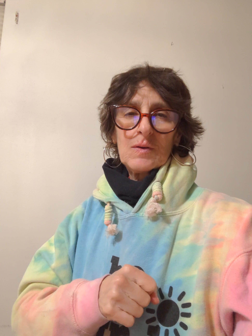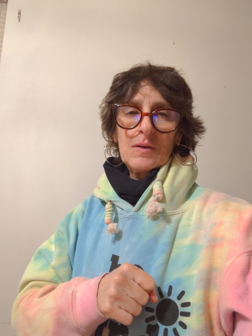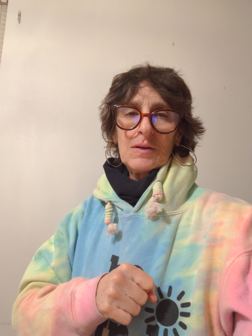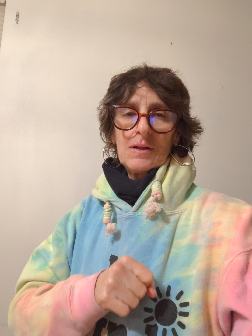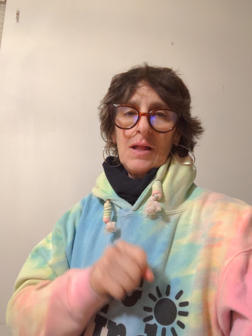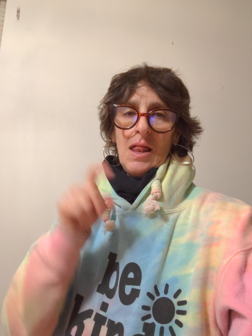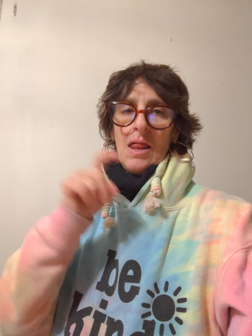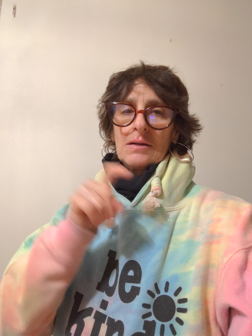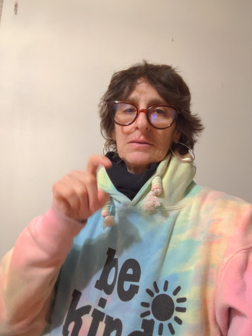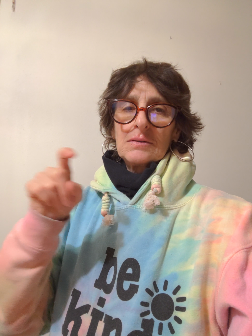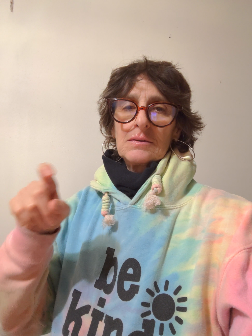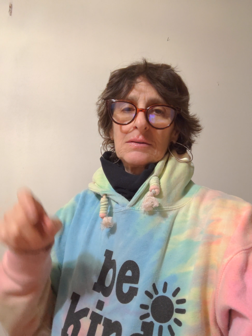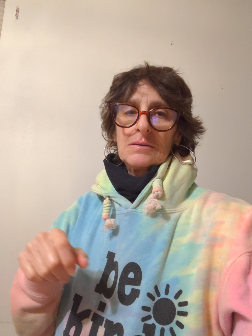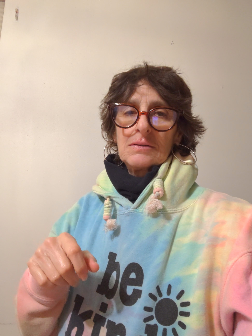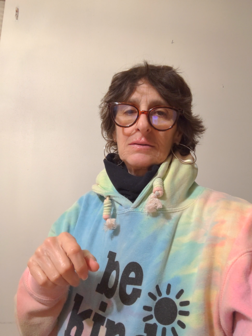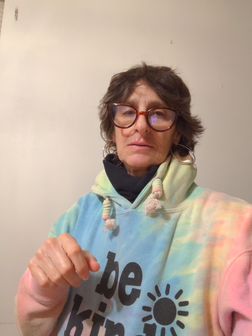closet